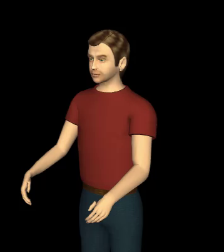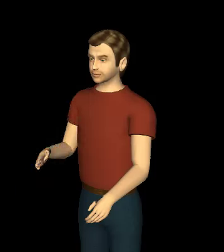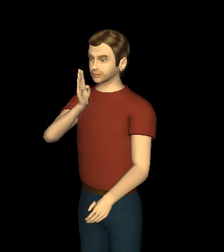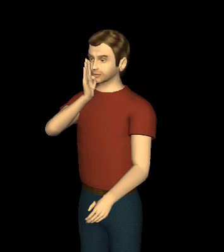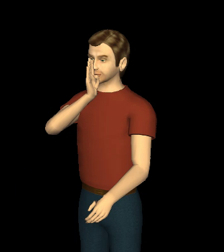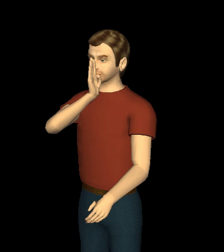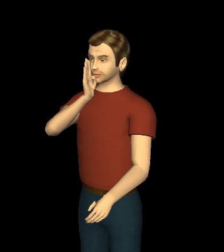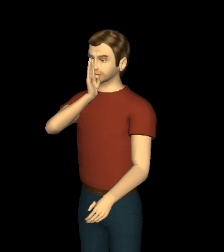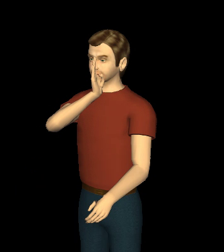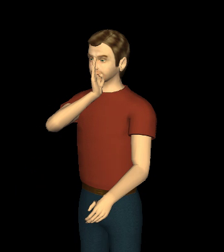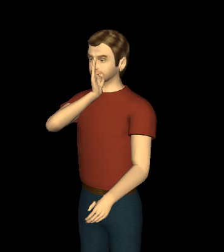الظهيرة